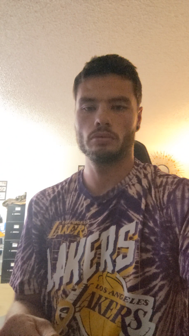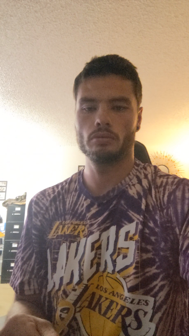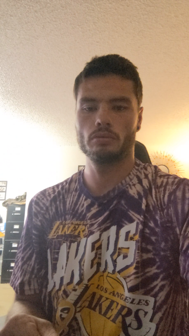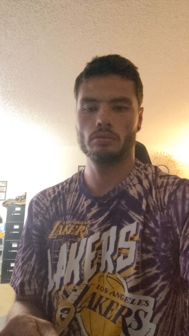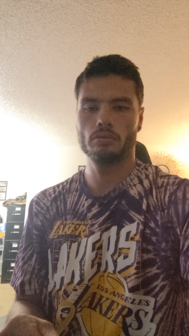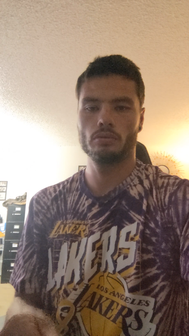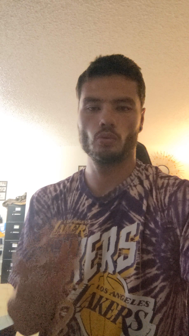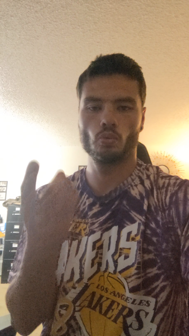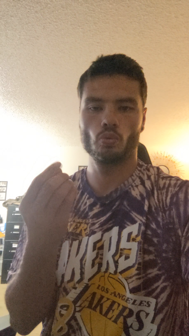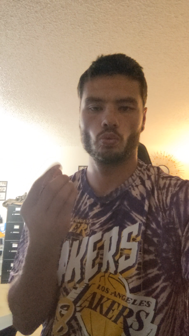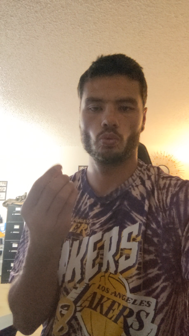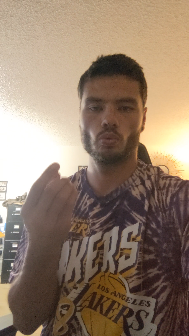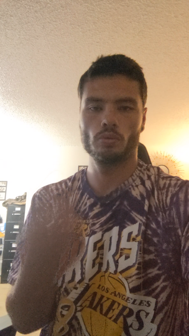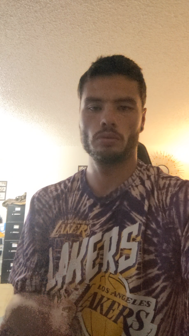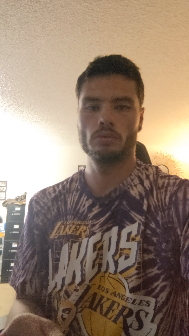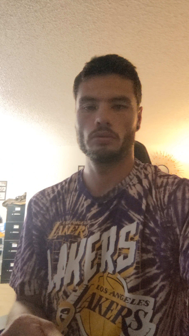do